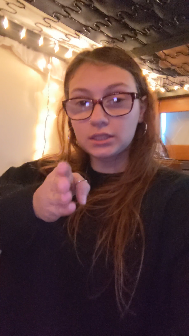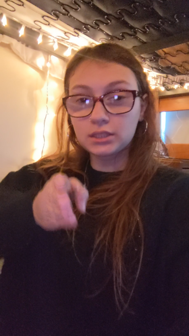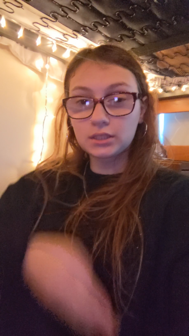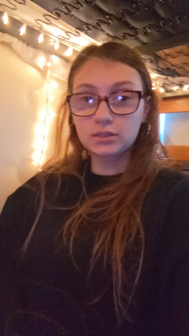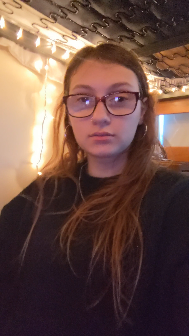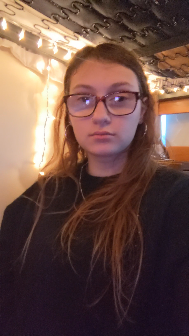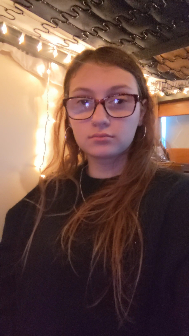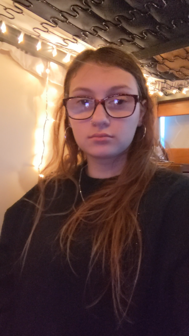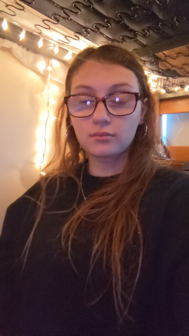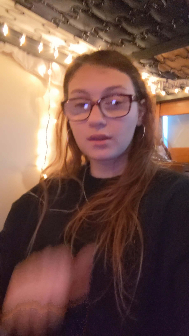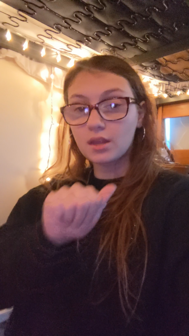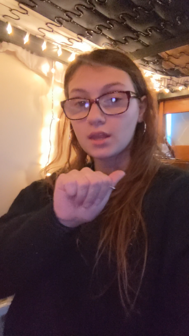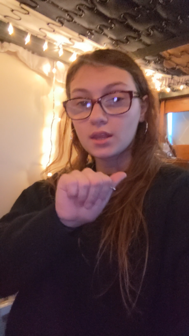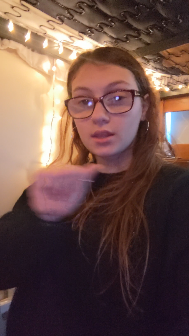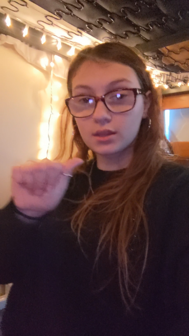a